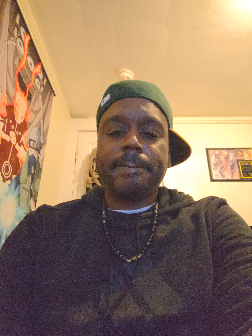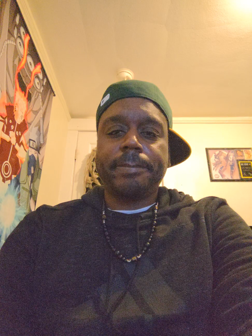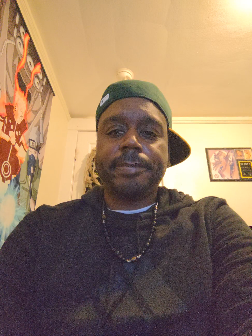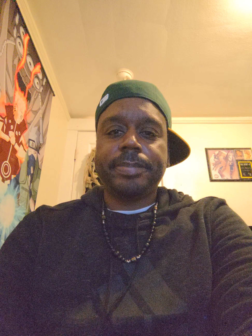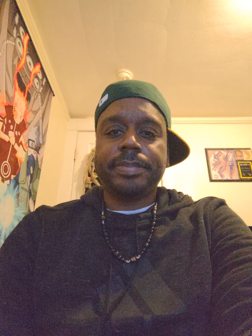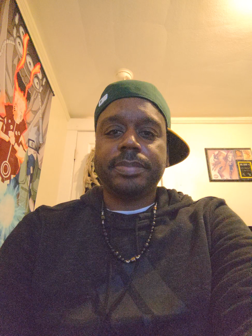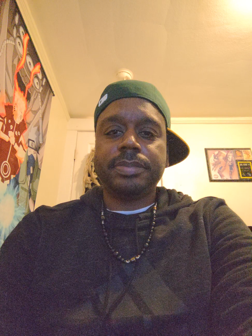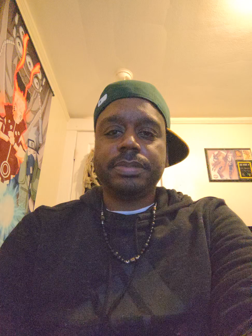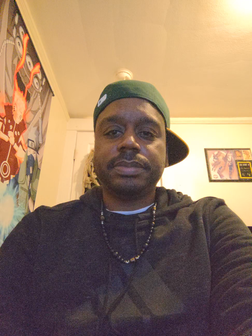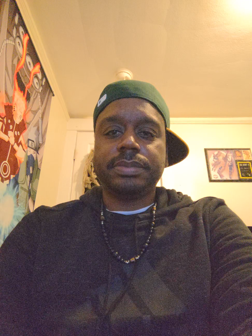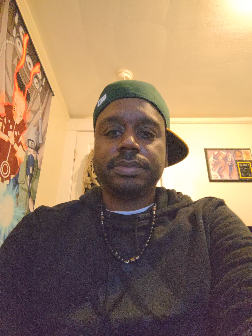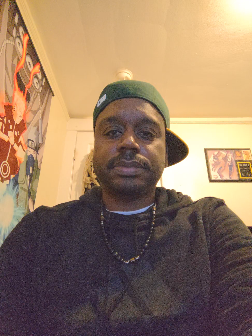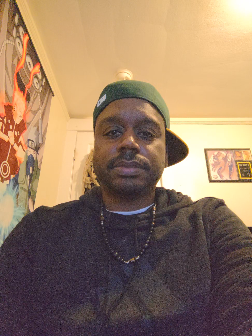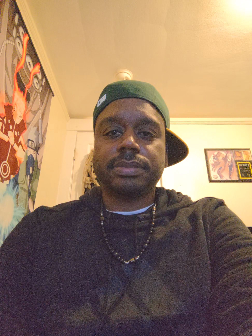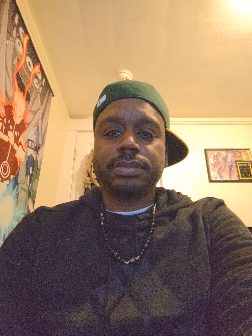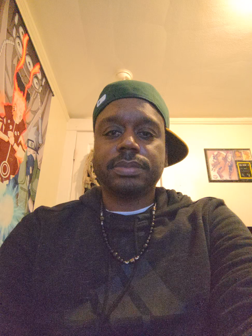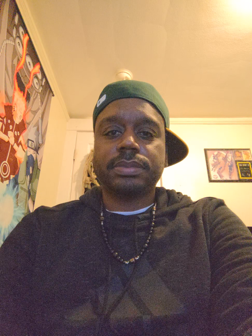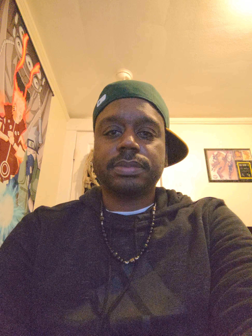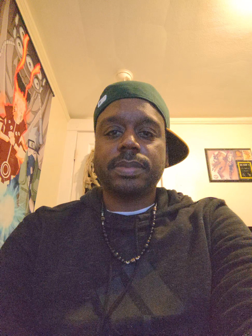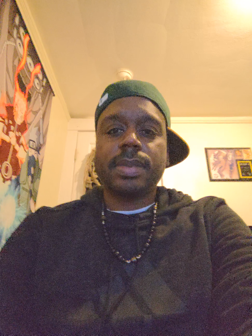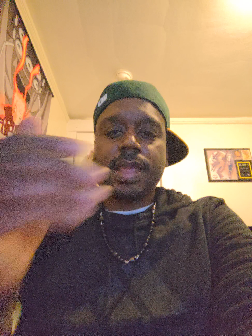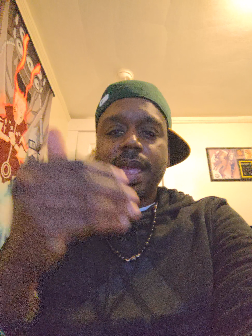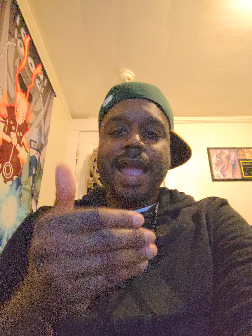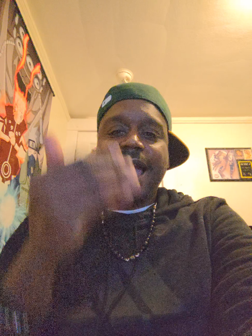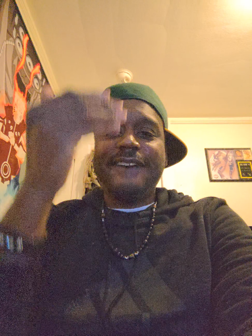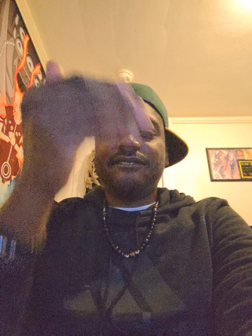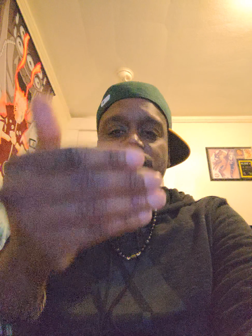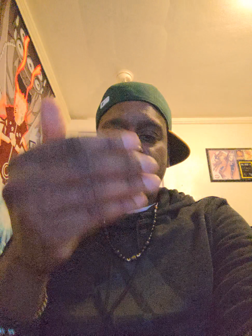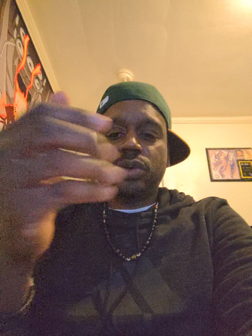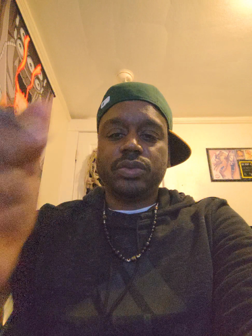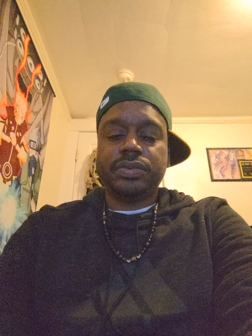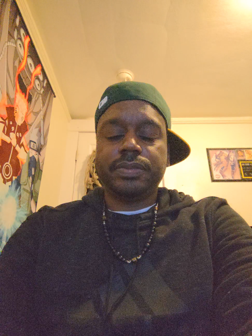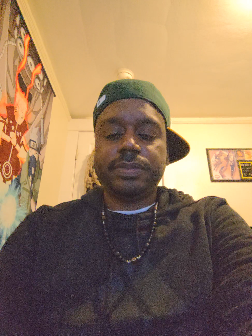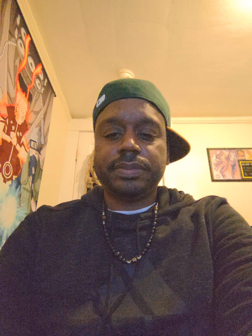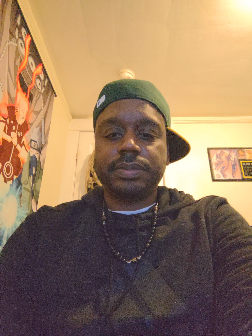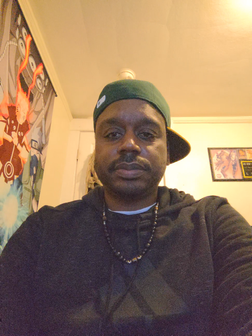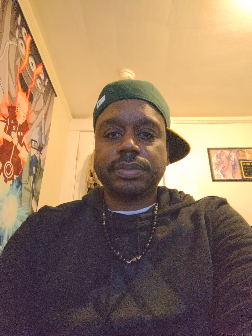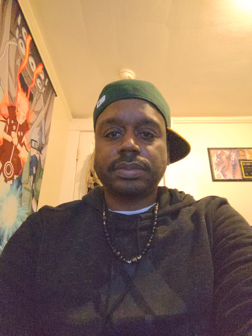after